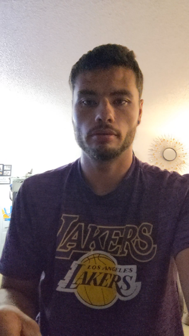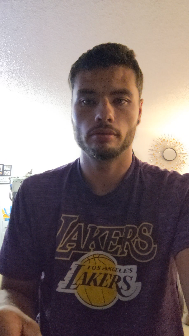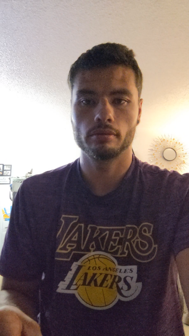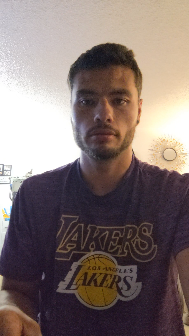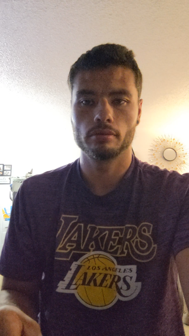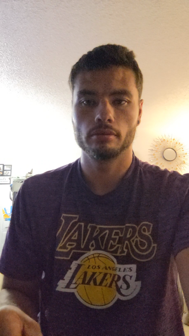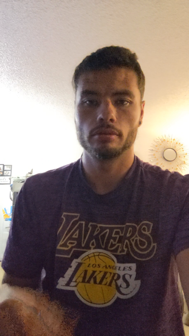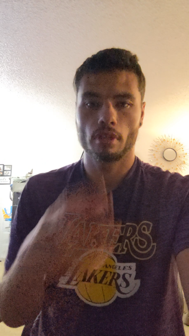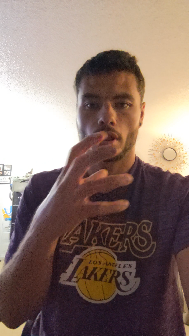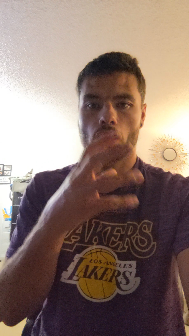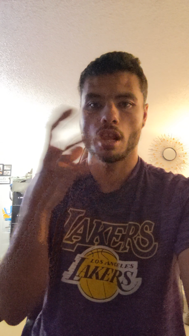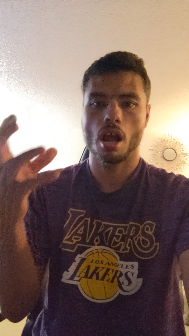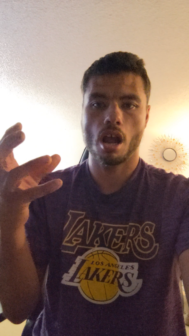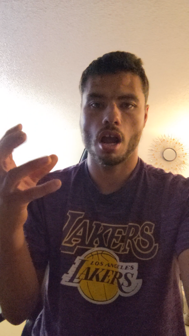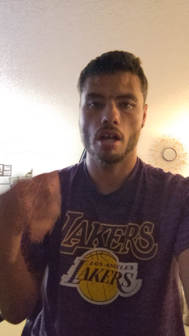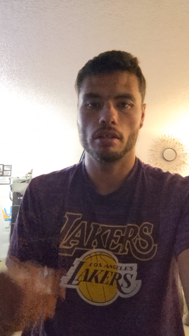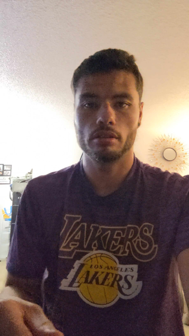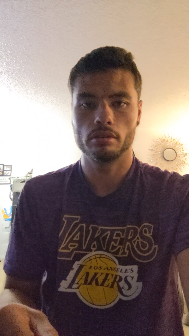a lot